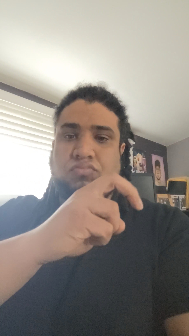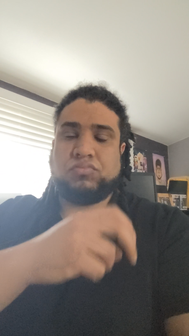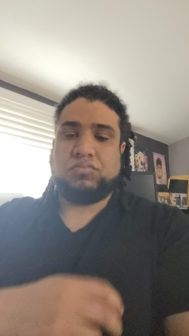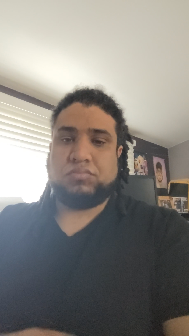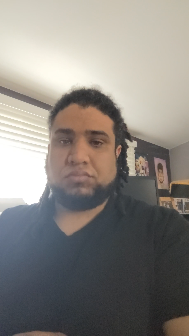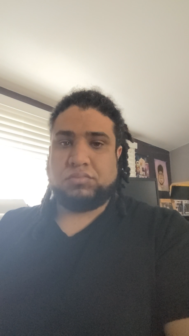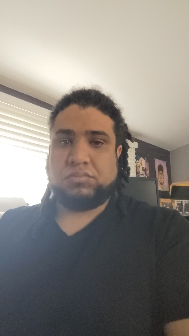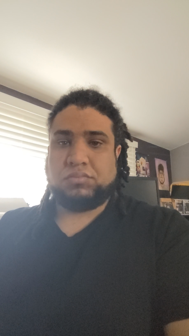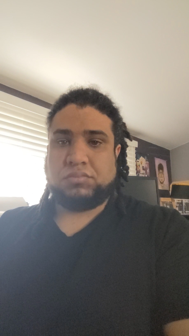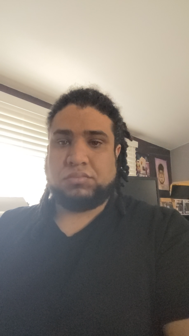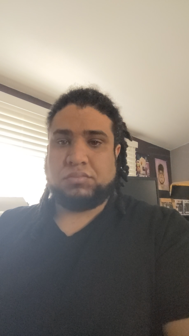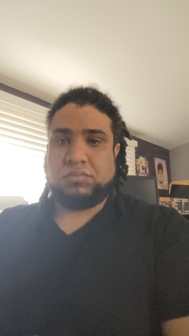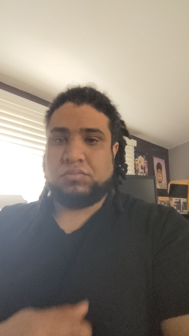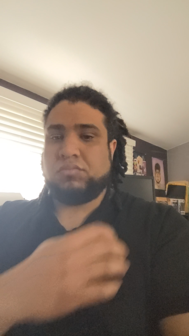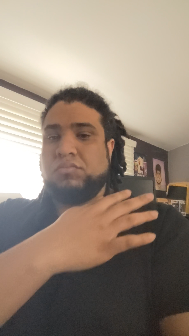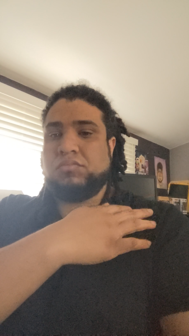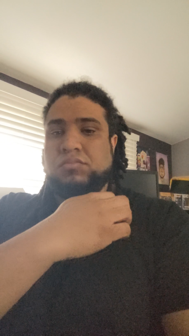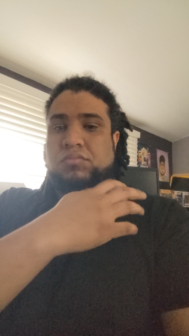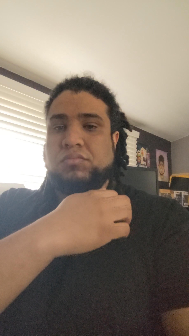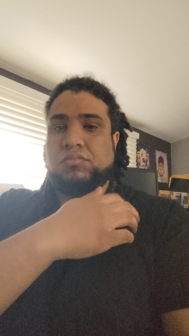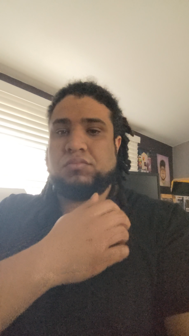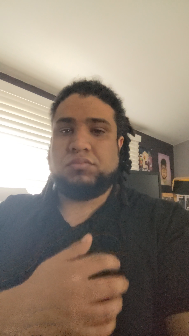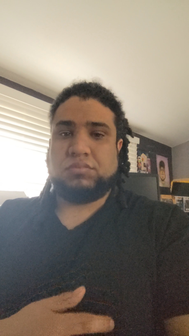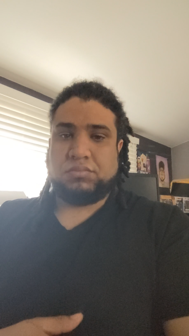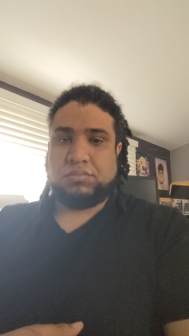bear